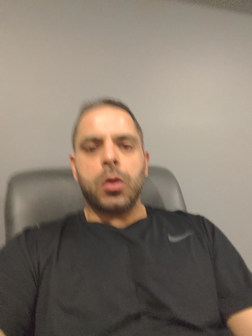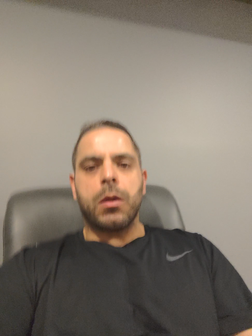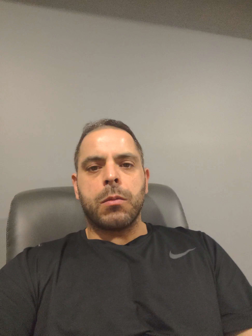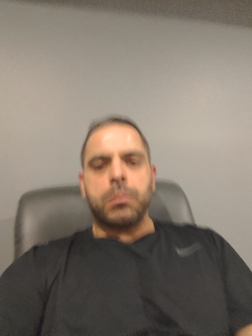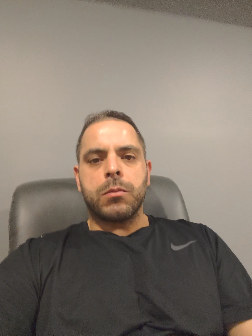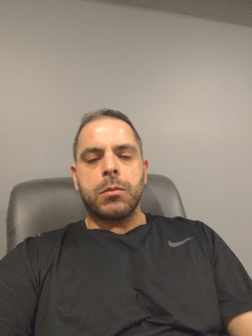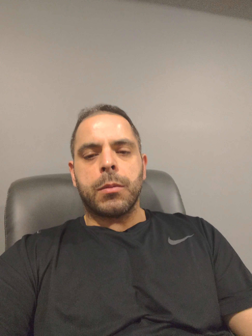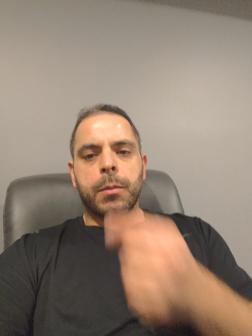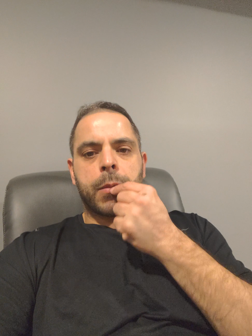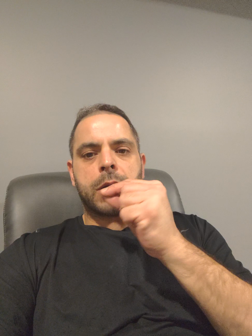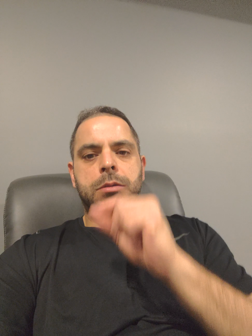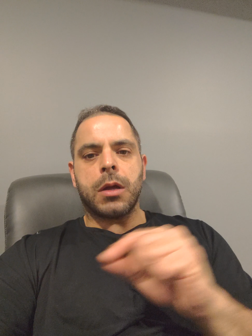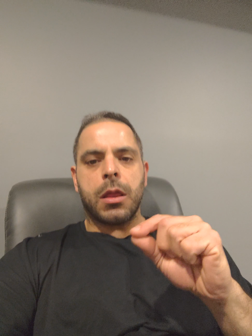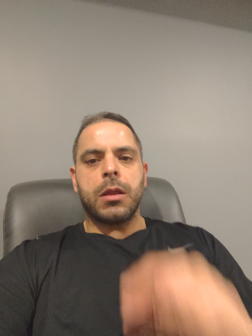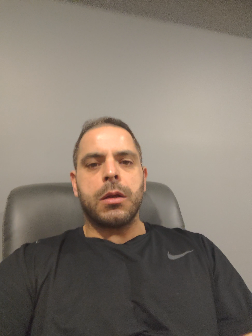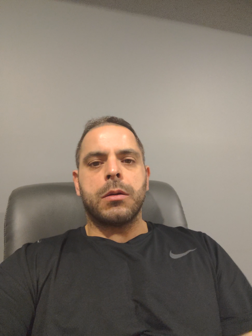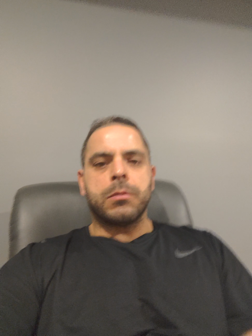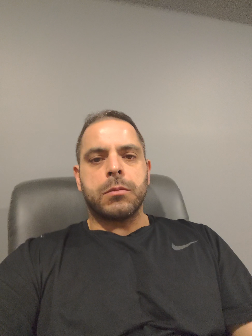pencil